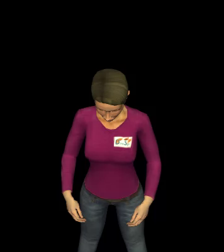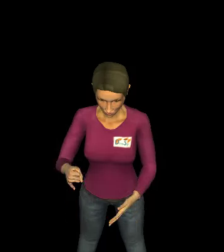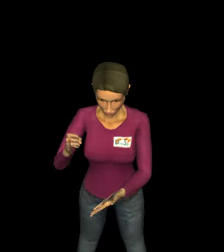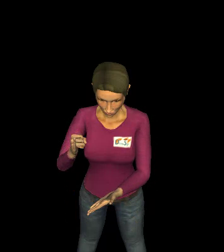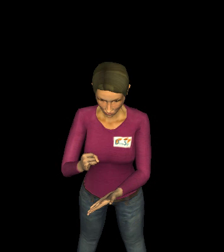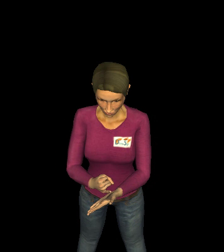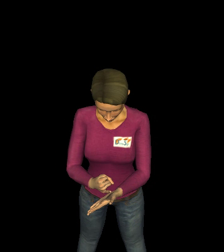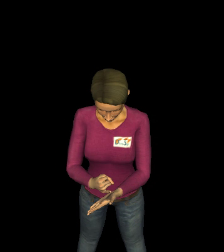حتى